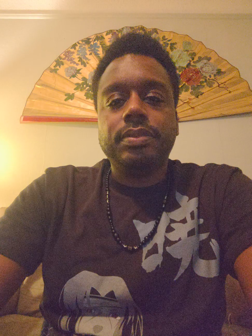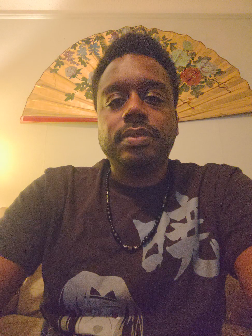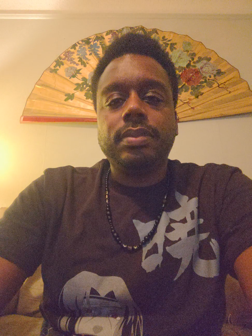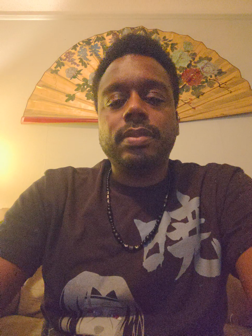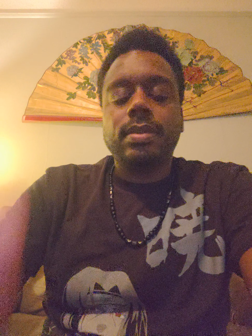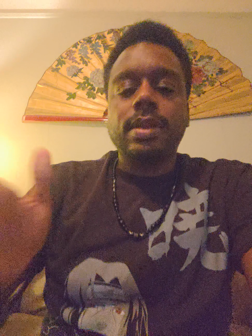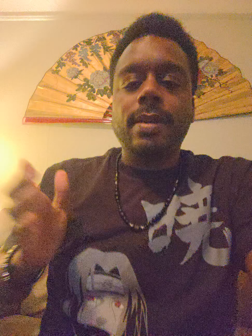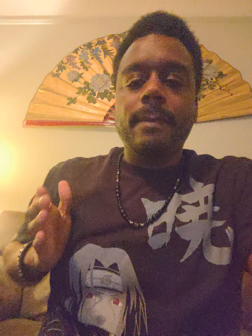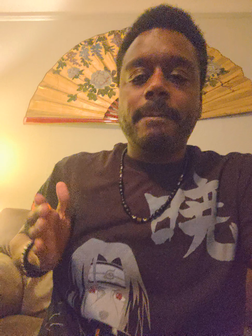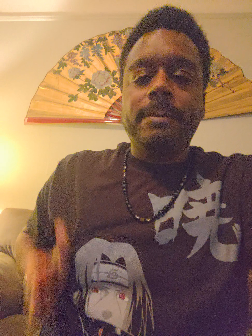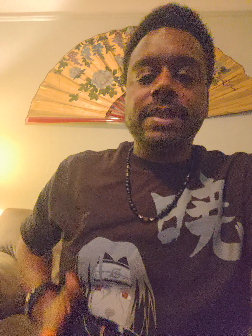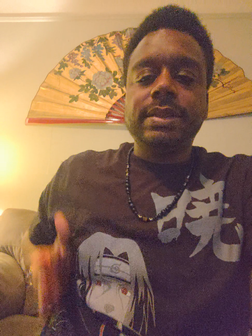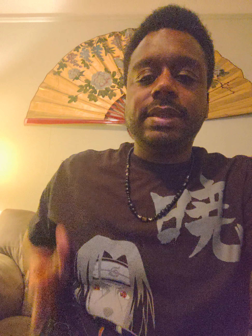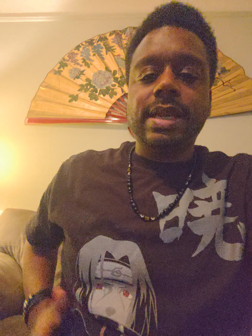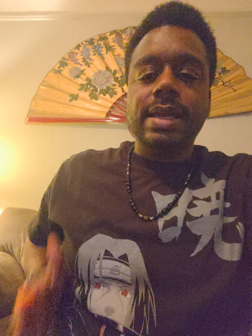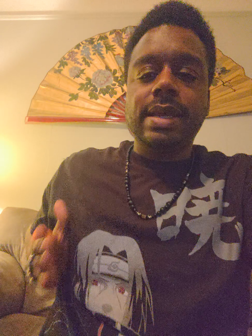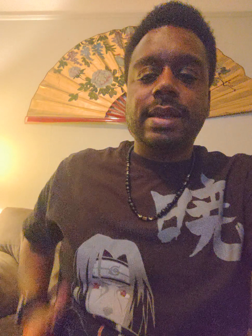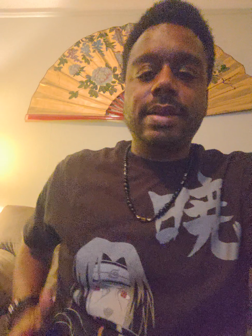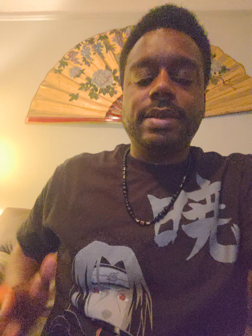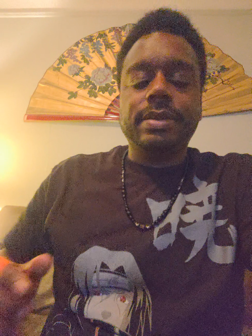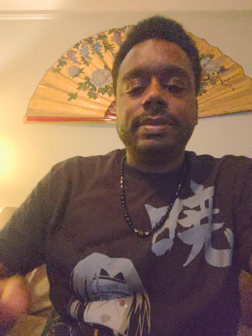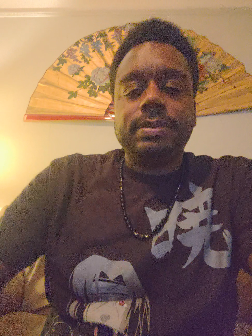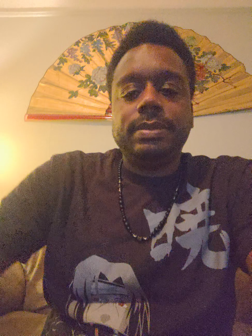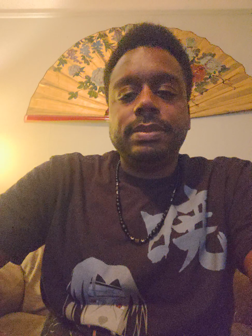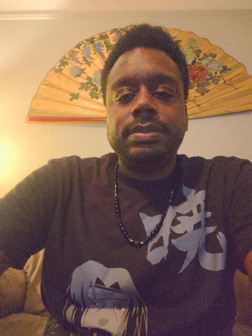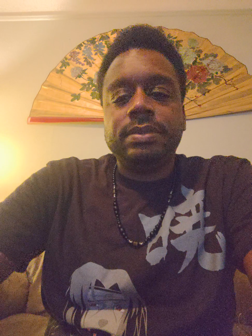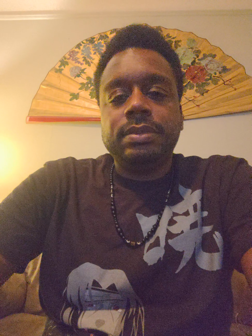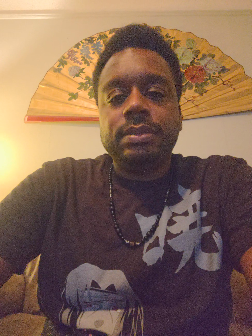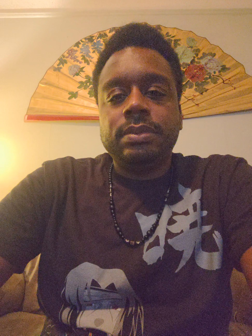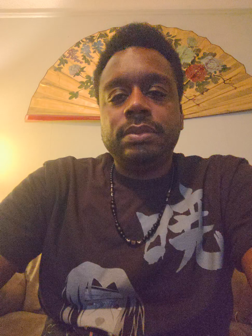beside